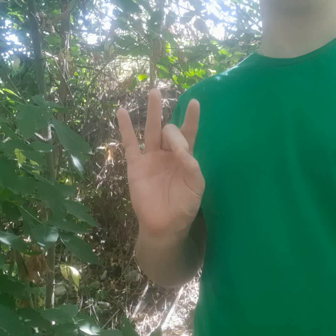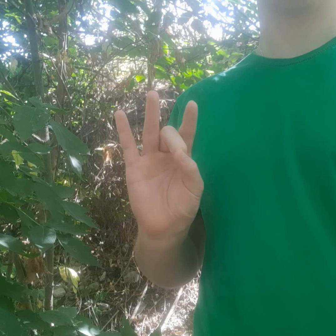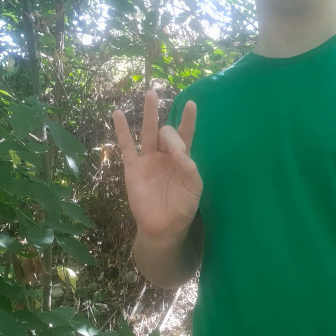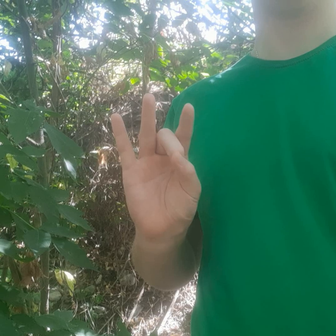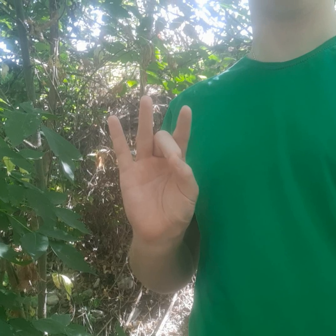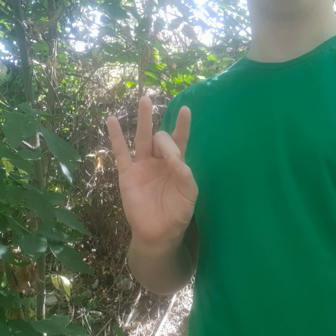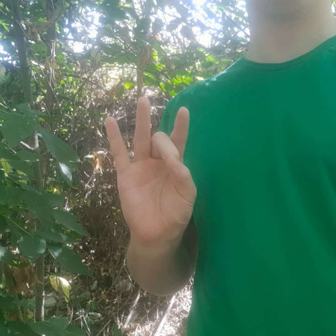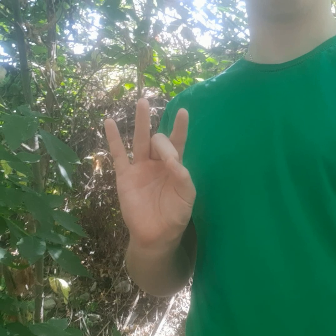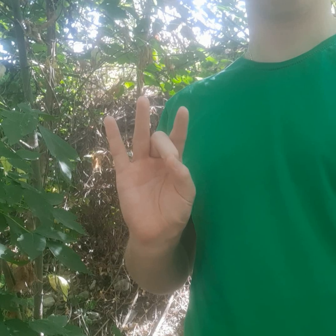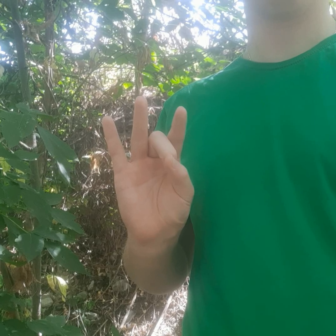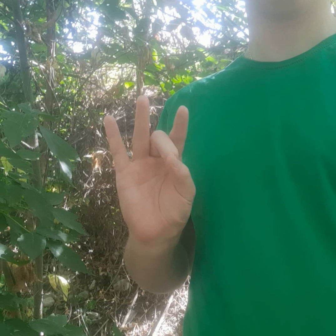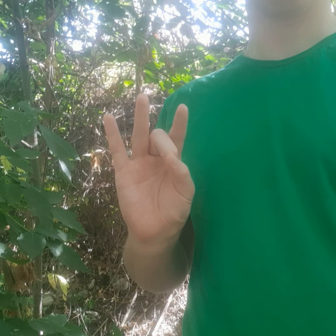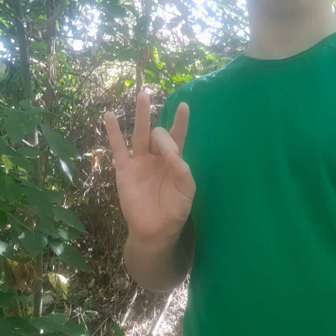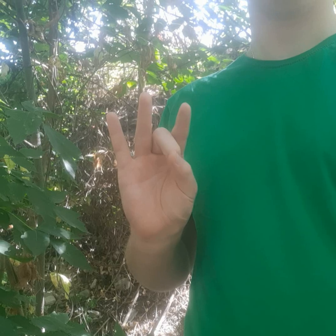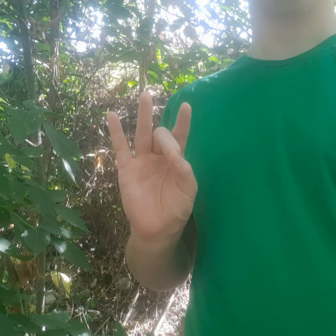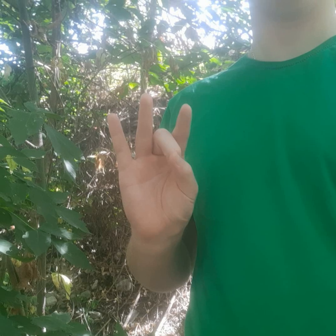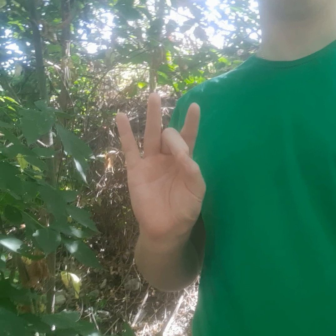Р